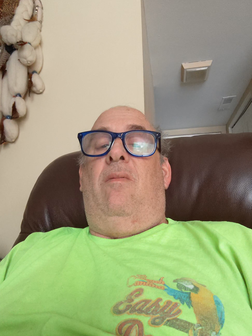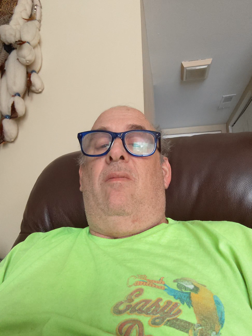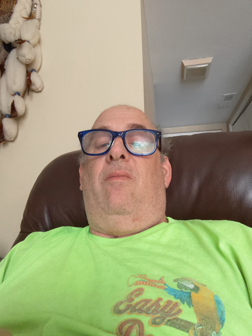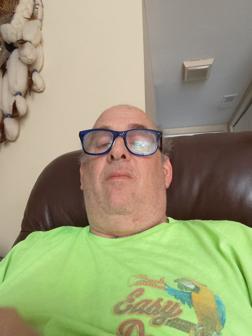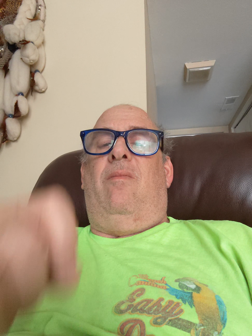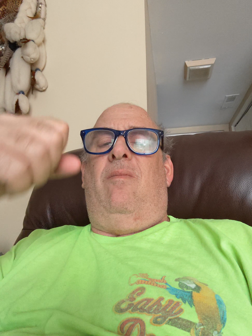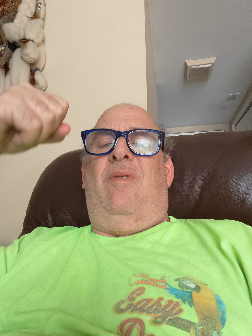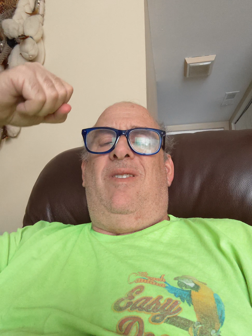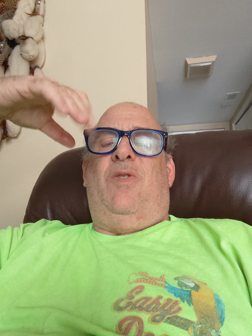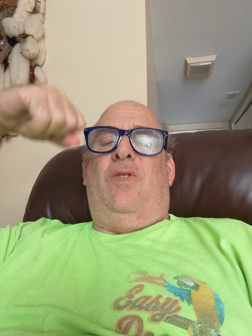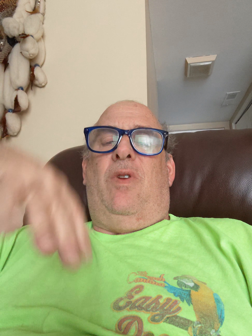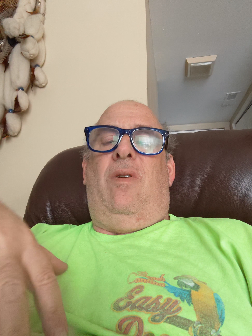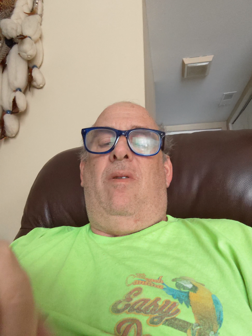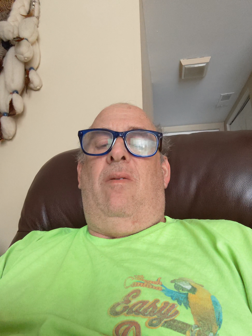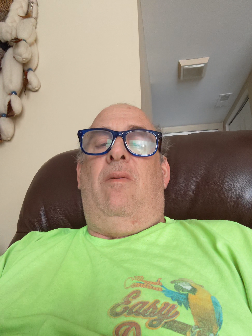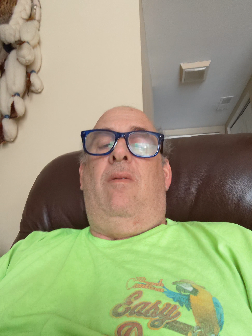shower